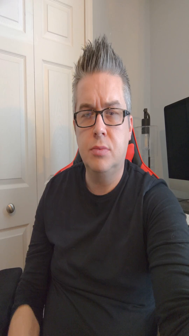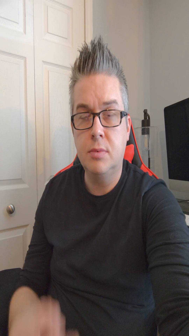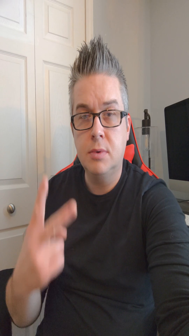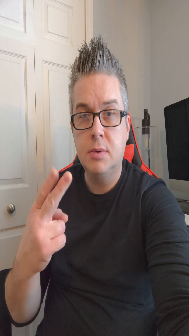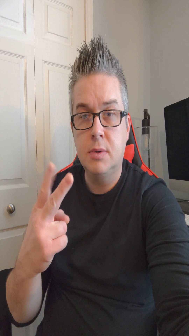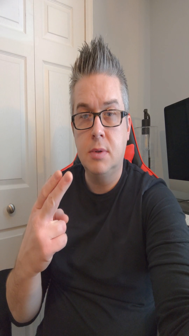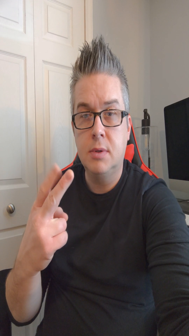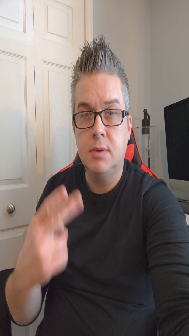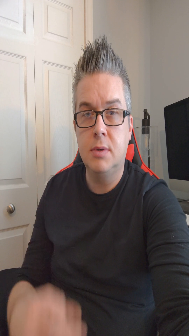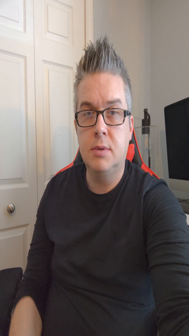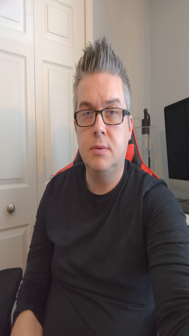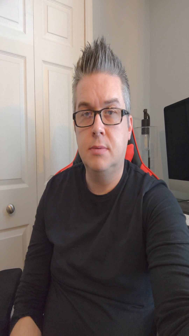scissors